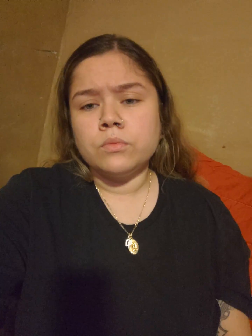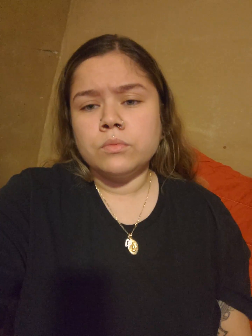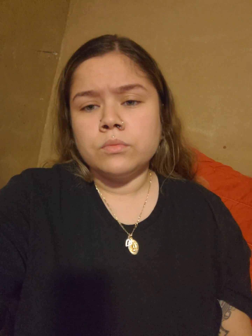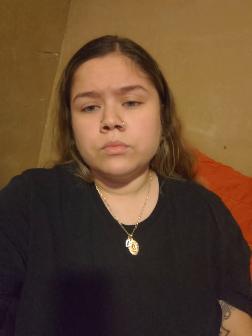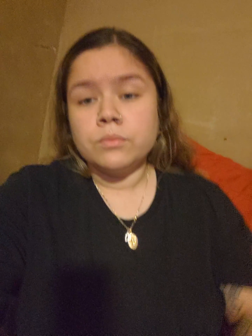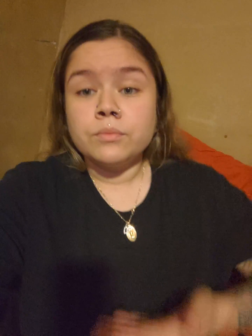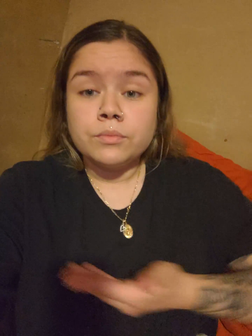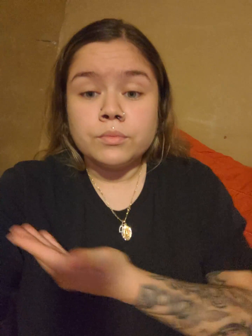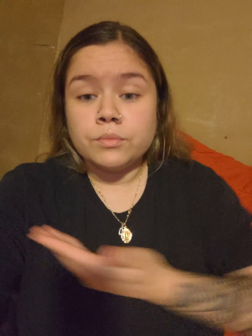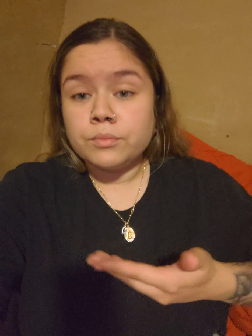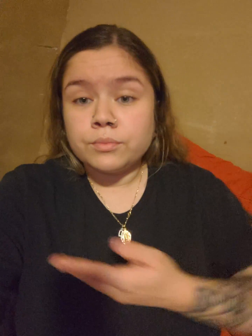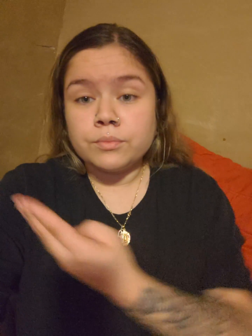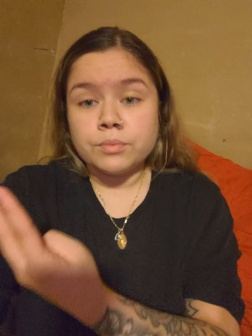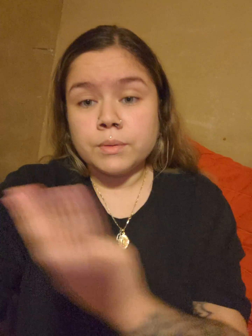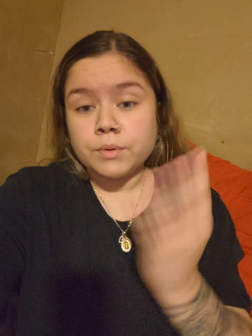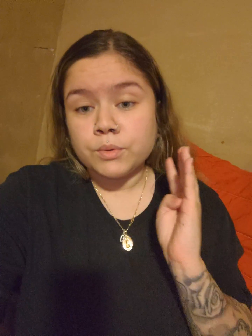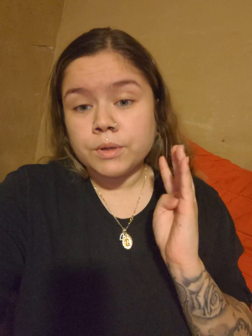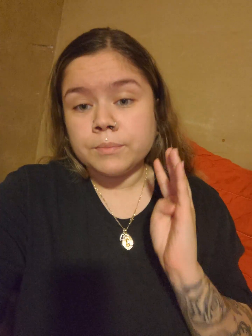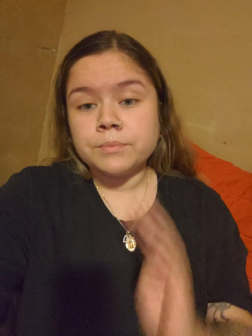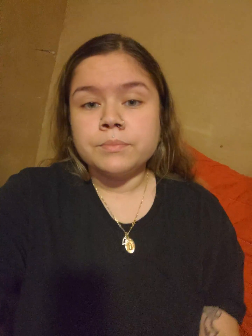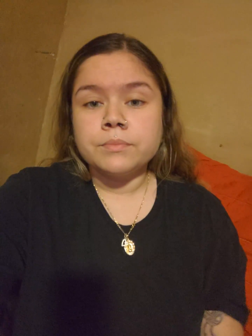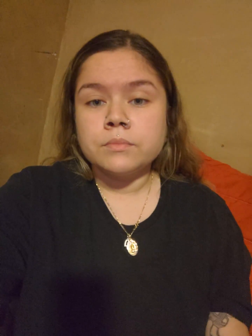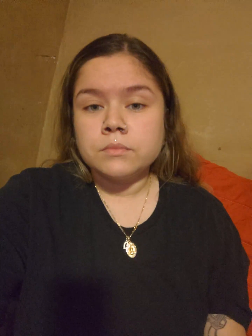crib